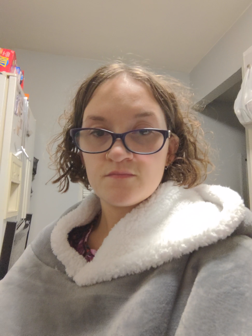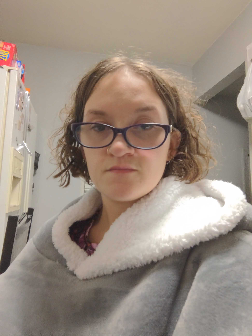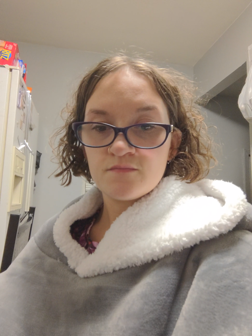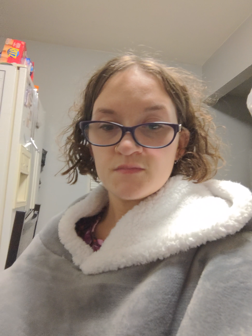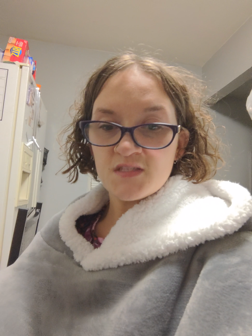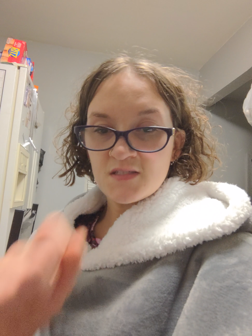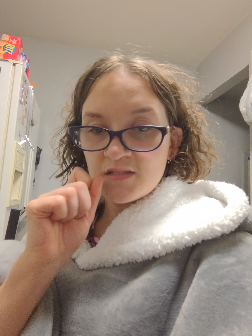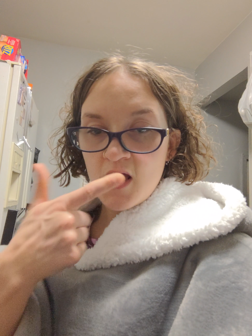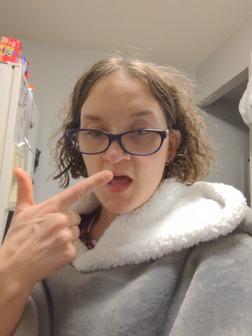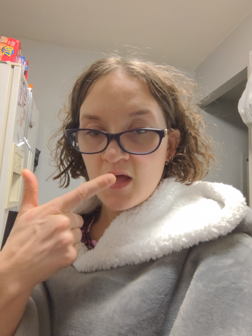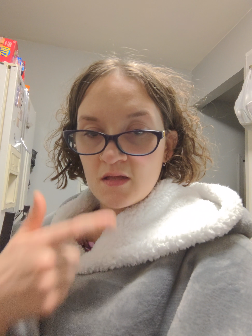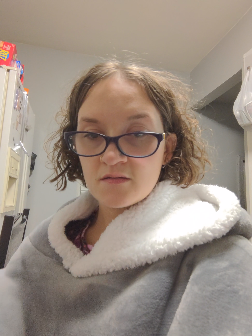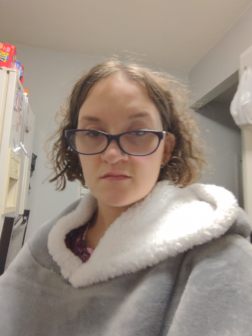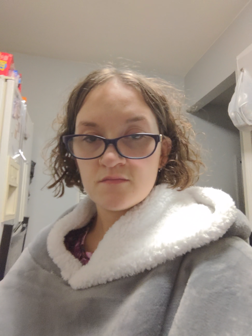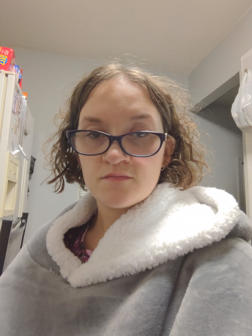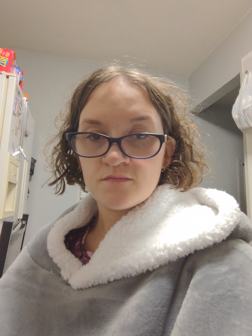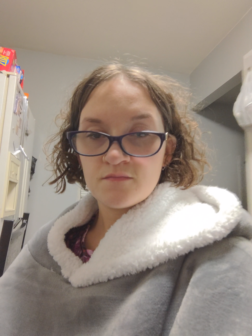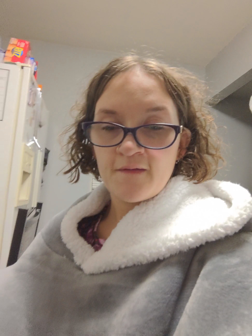snack